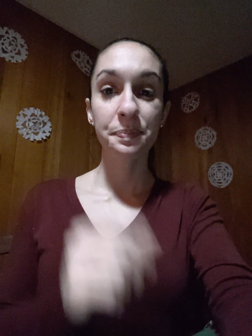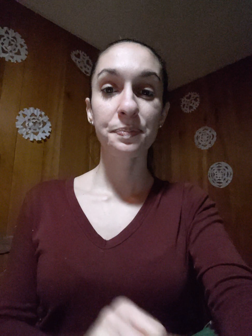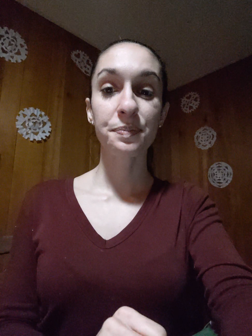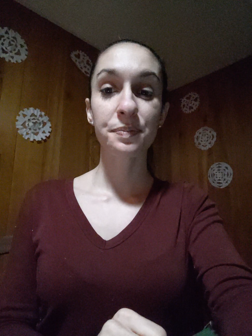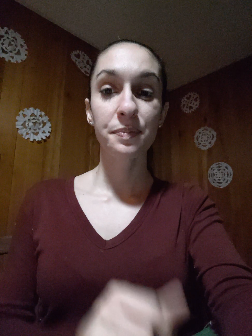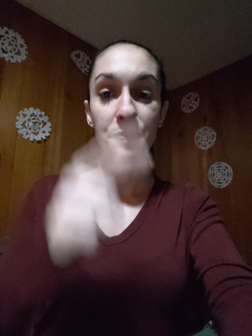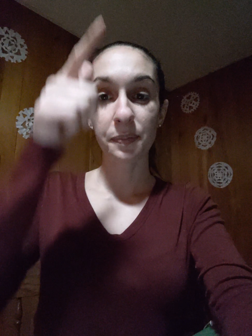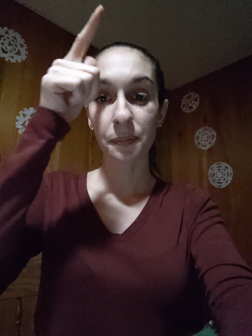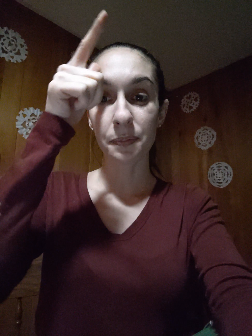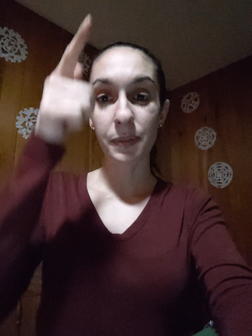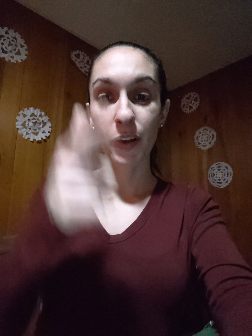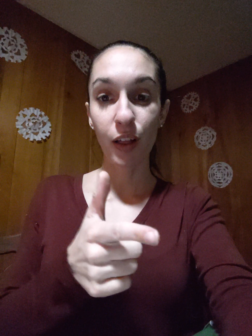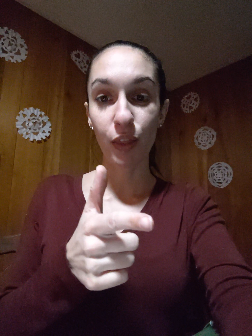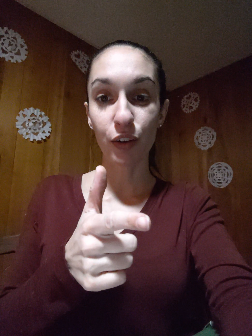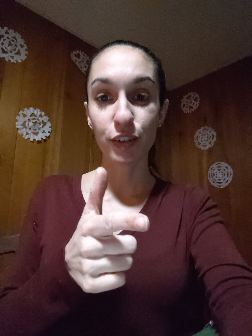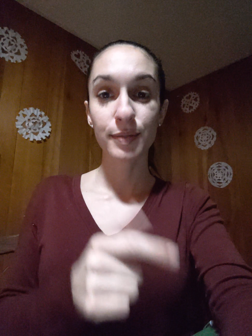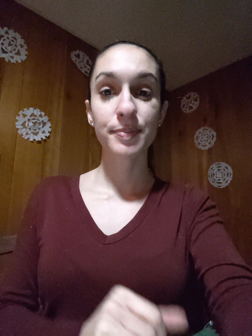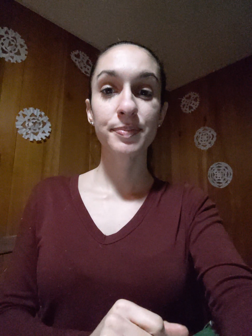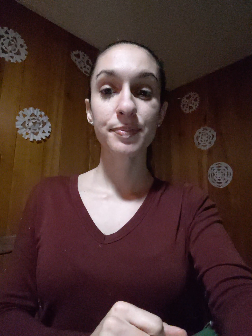brother